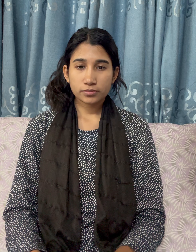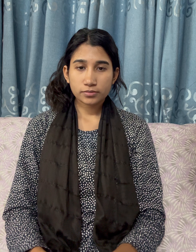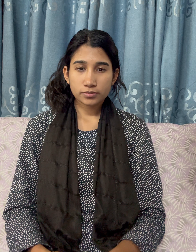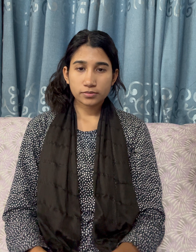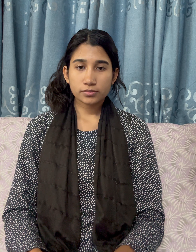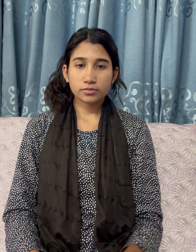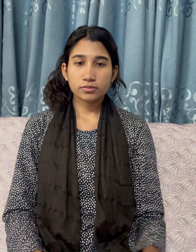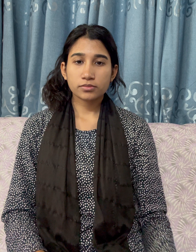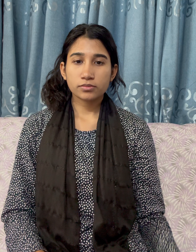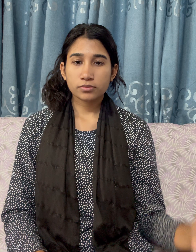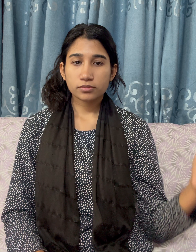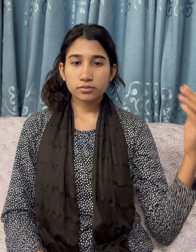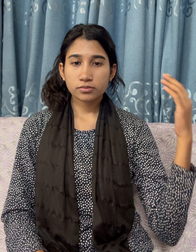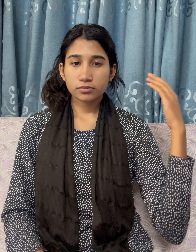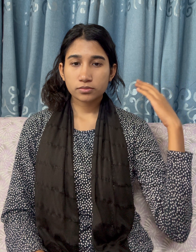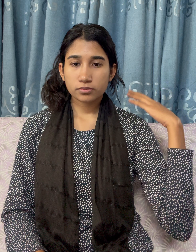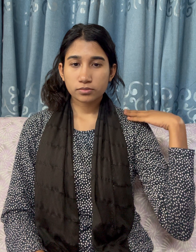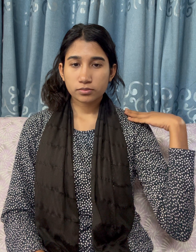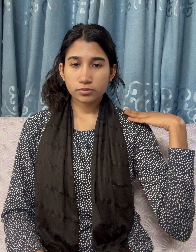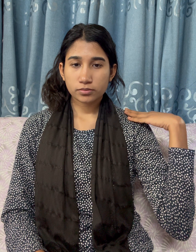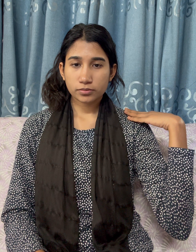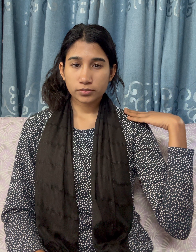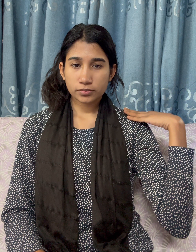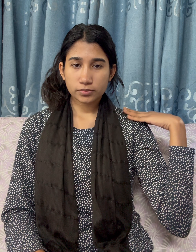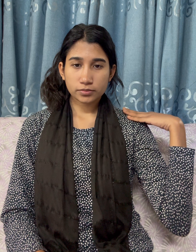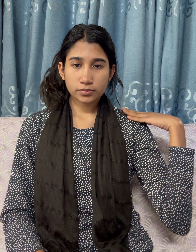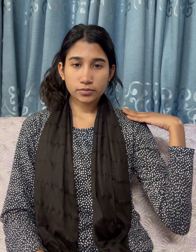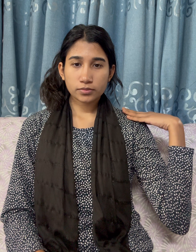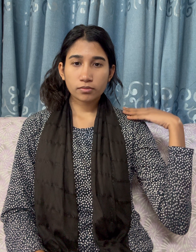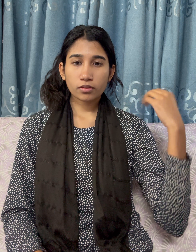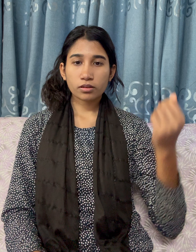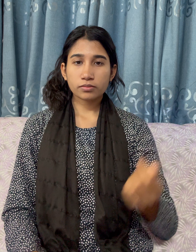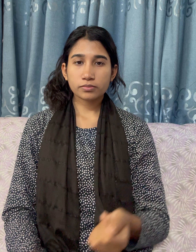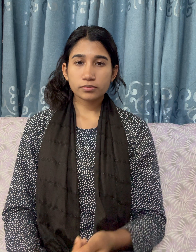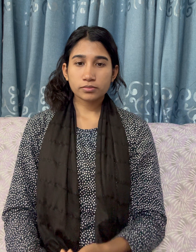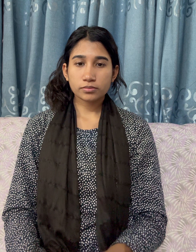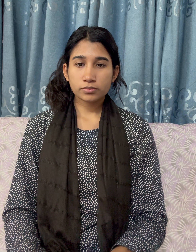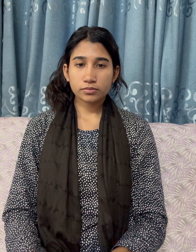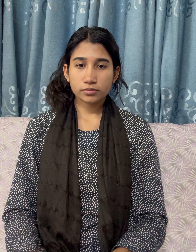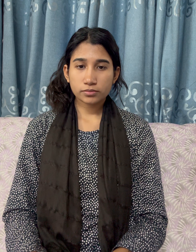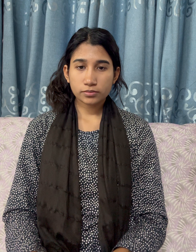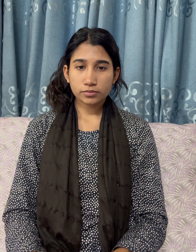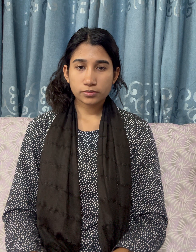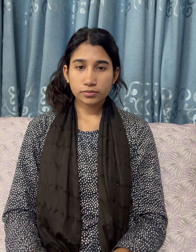কাঁধ